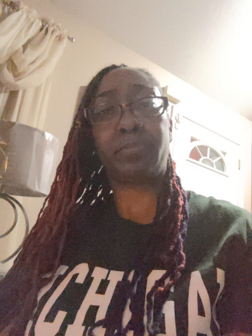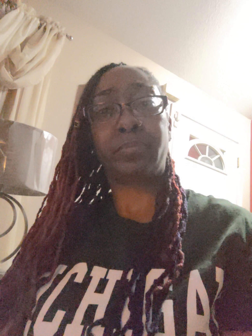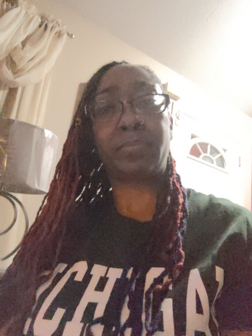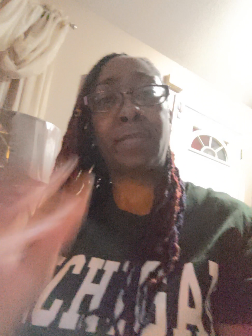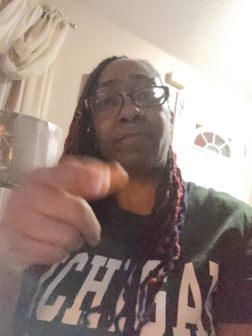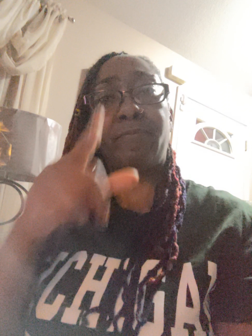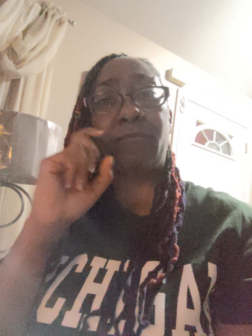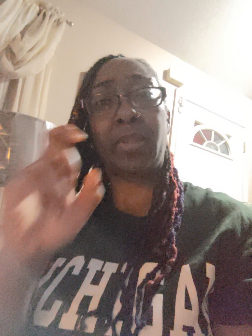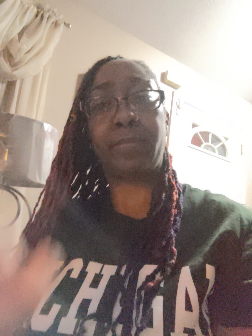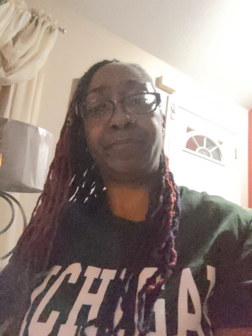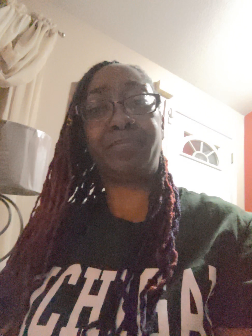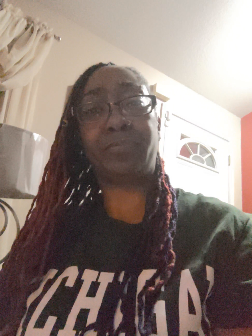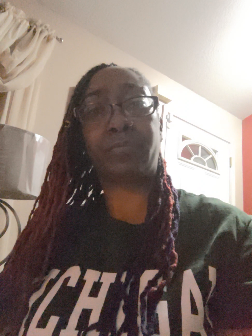fast